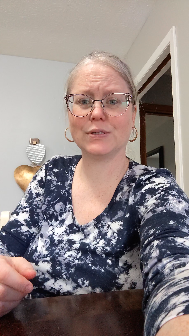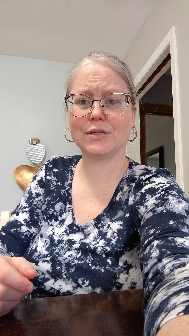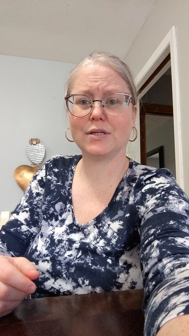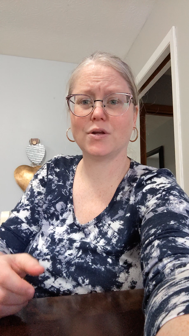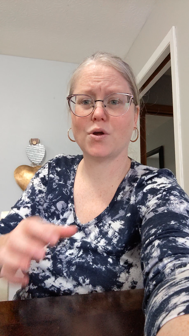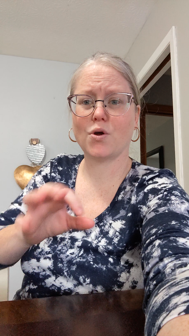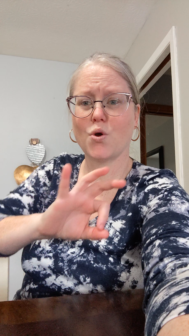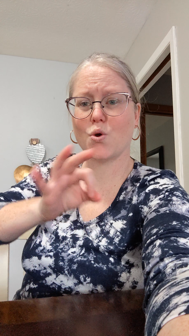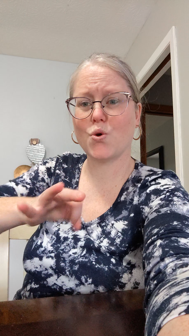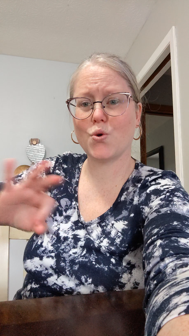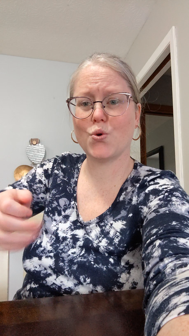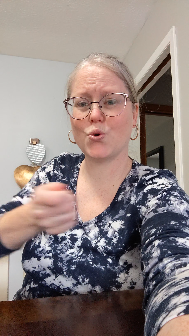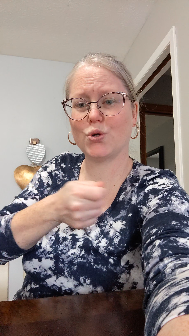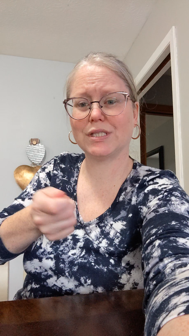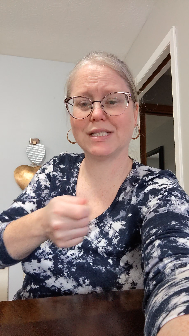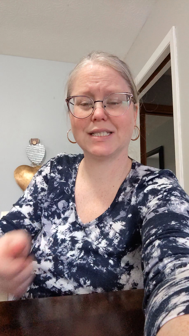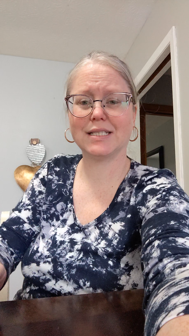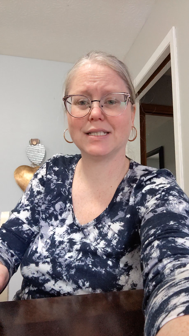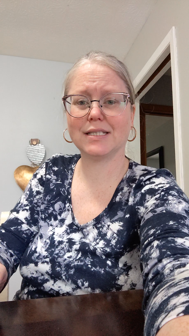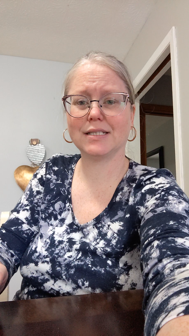hose